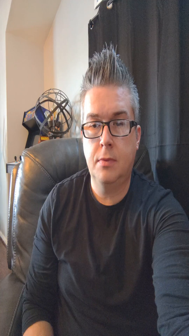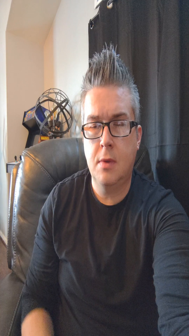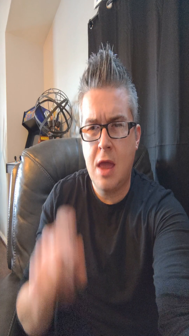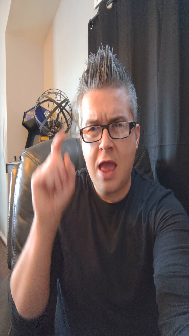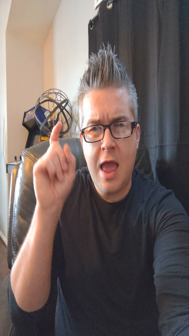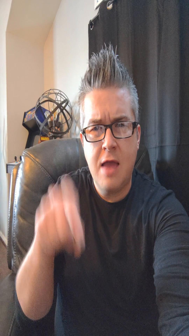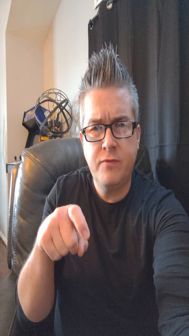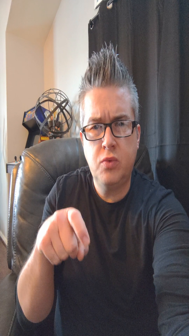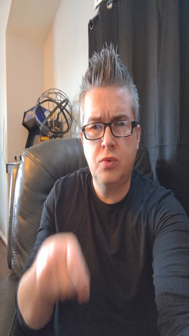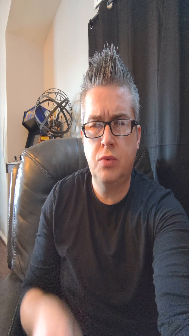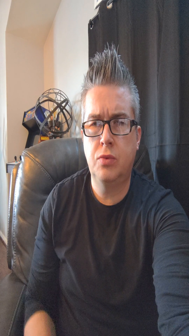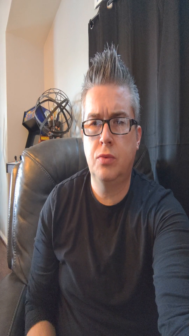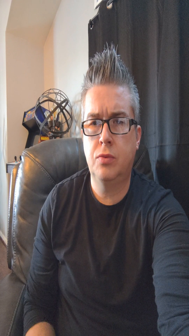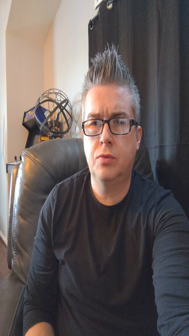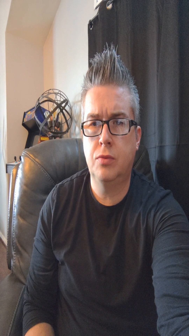have to